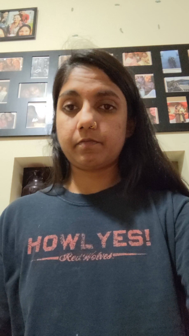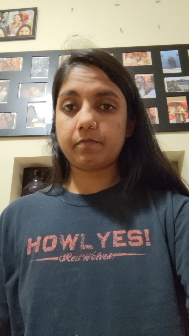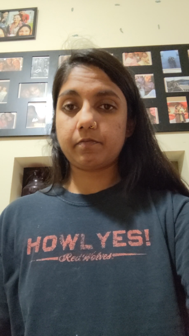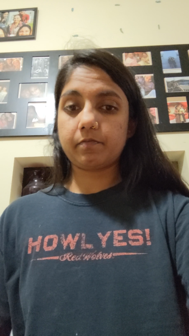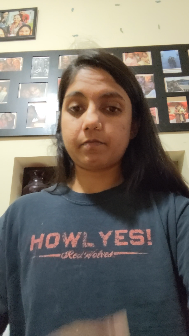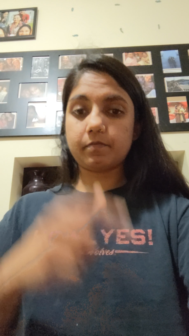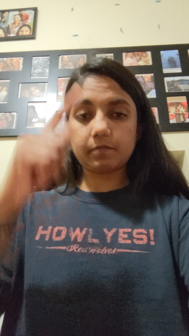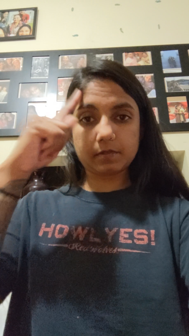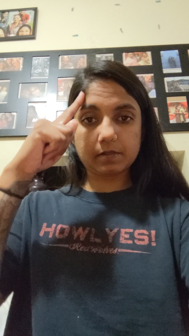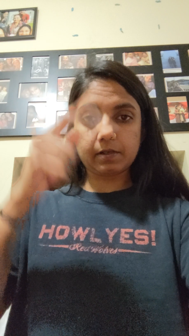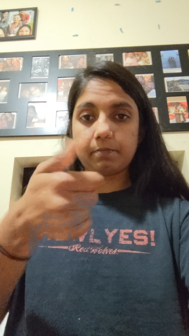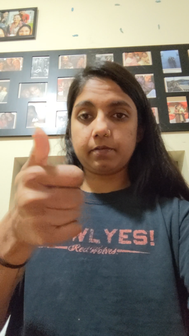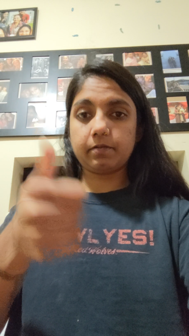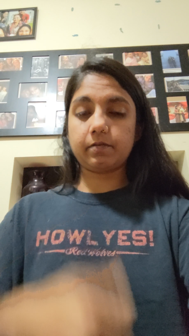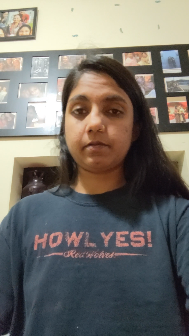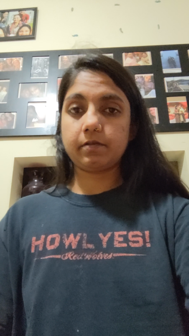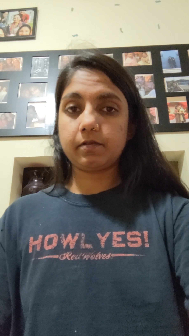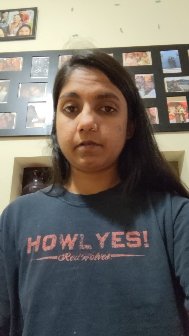dime